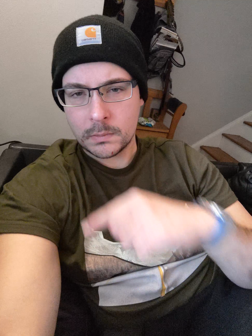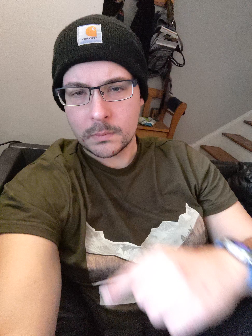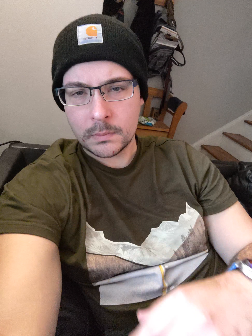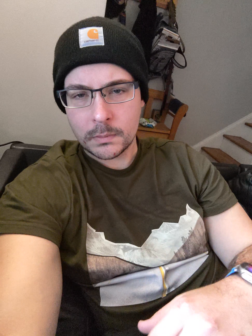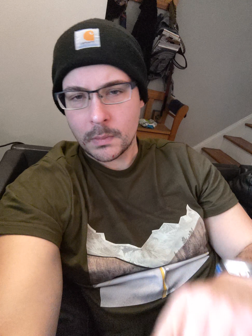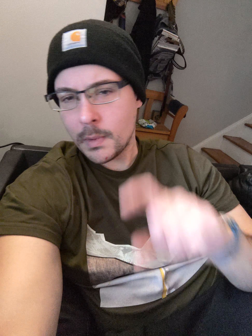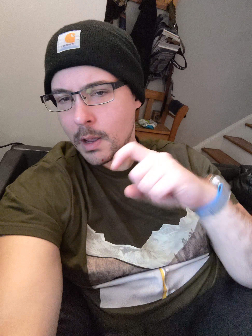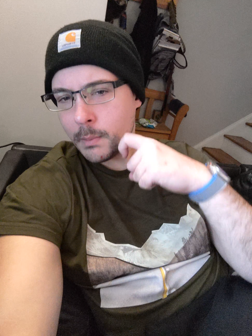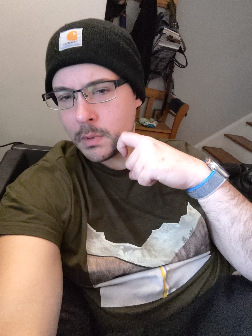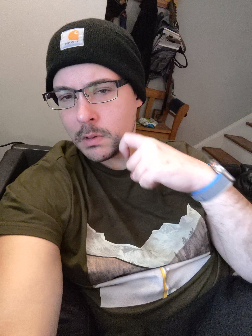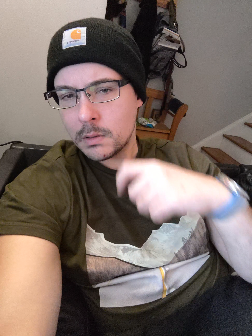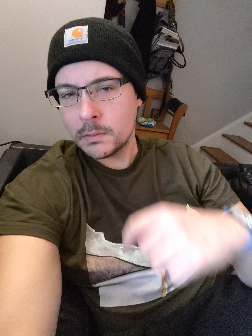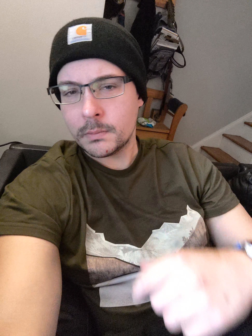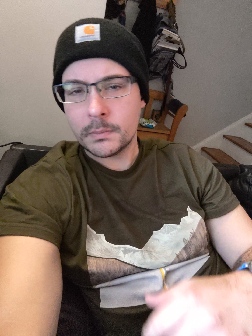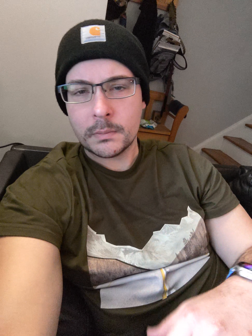apple